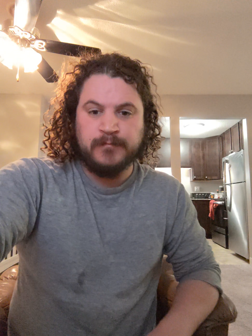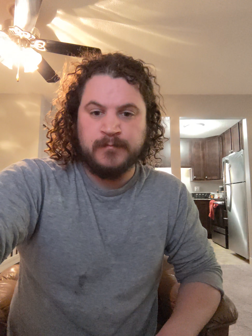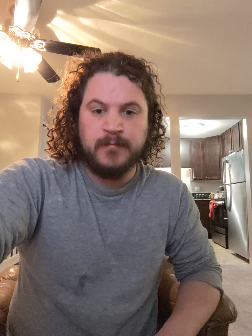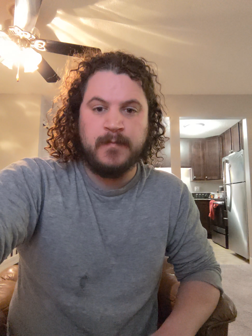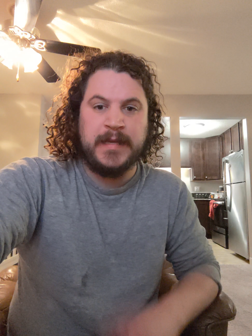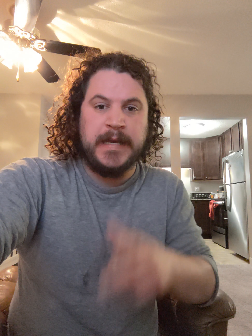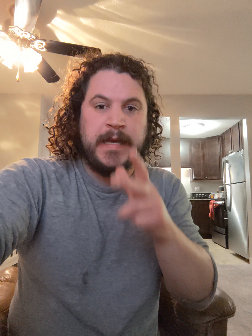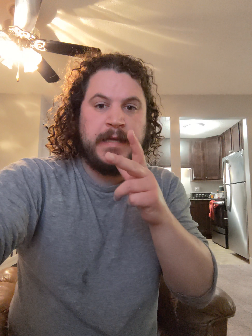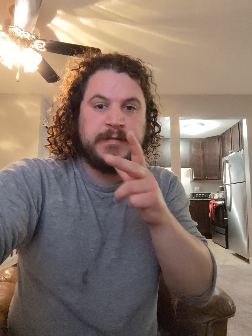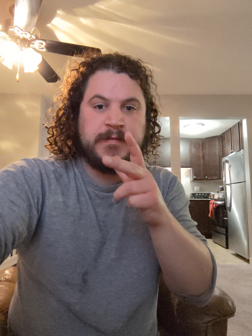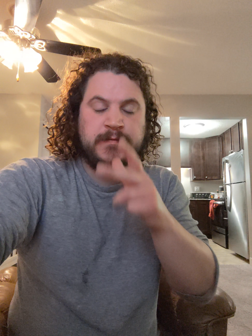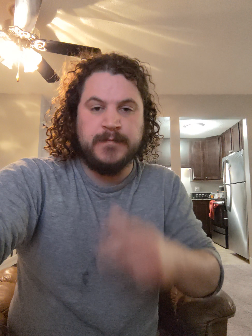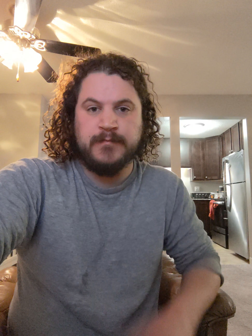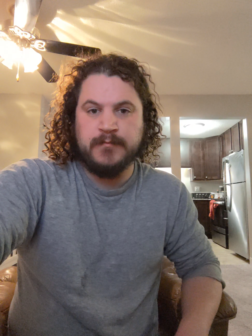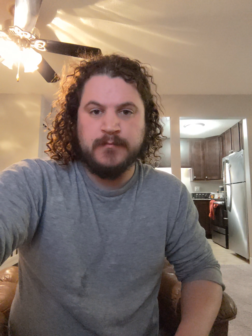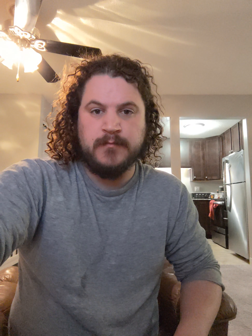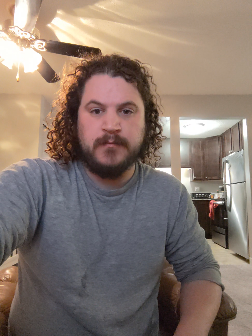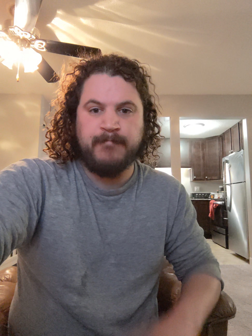hen